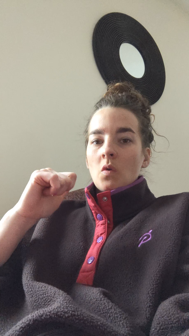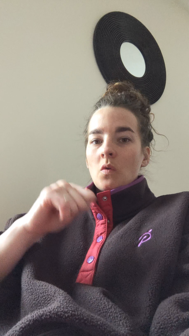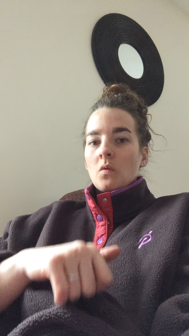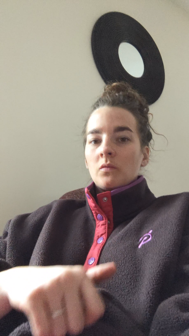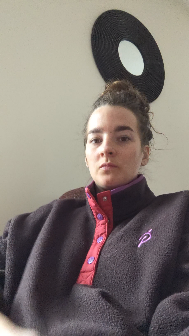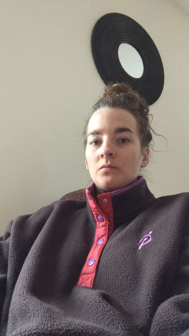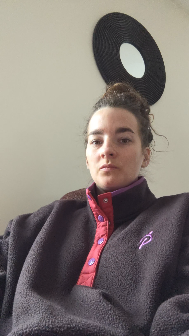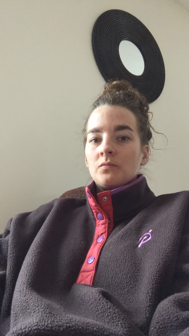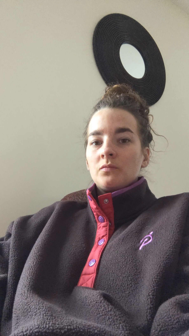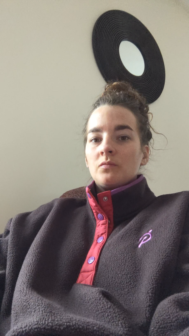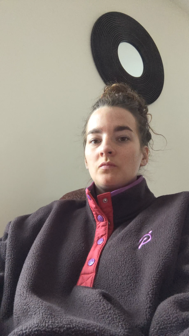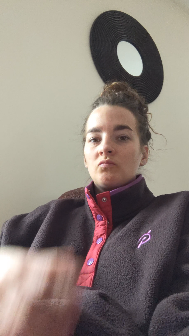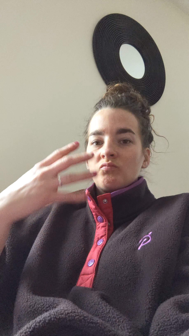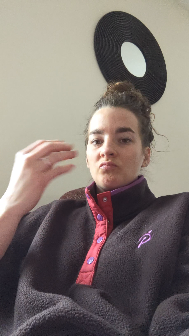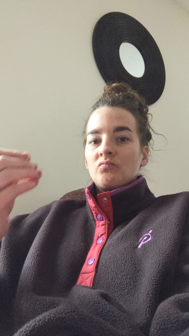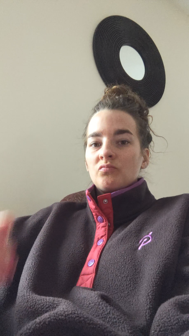going to